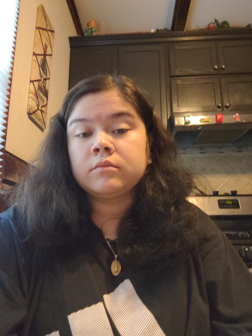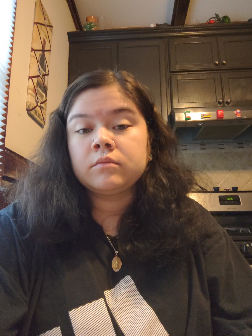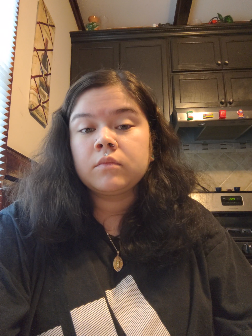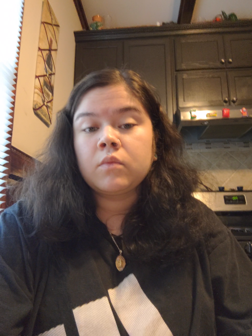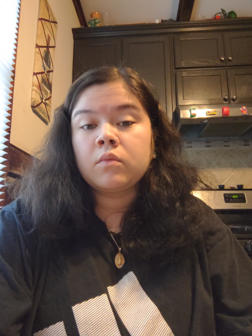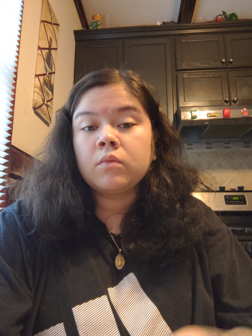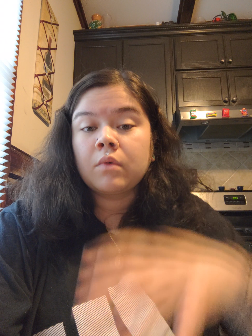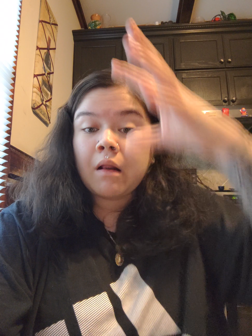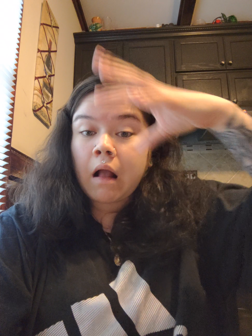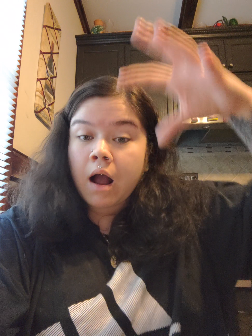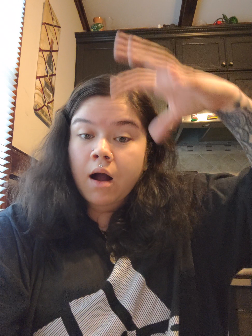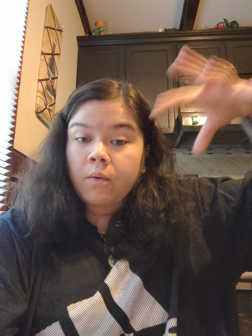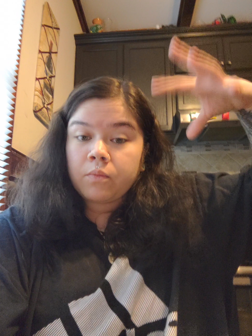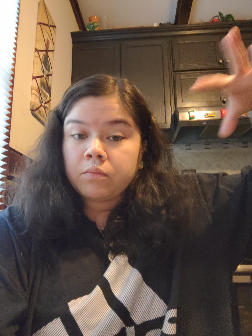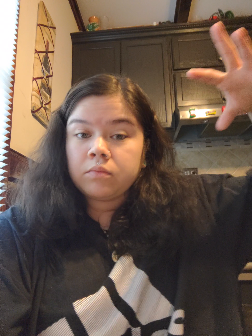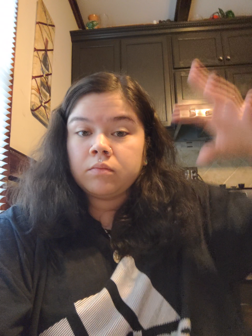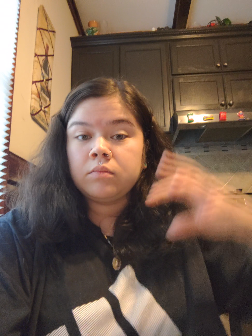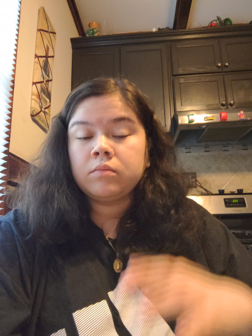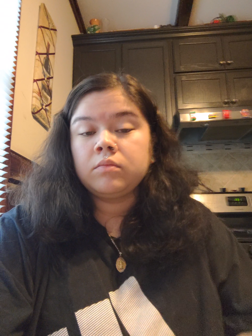cloud